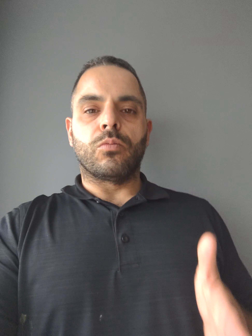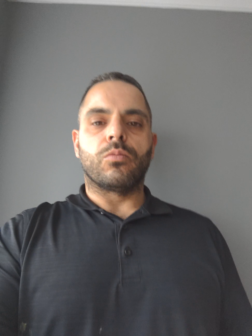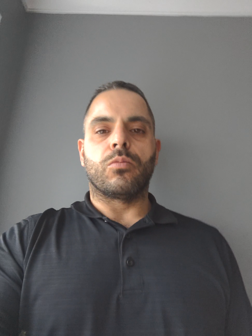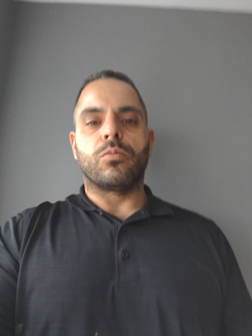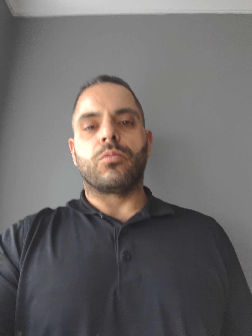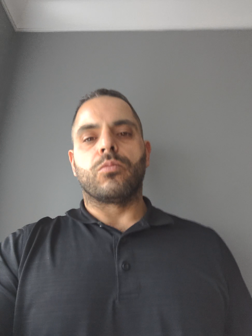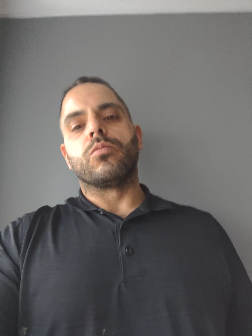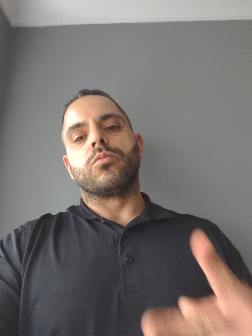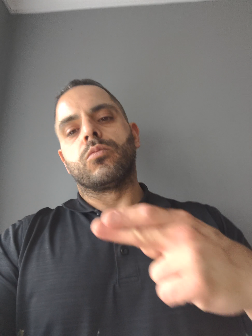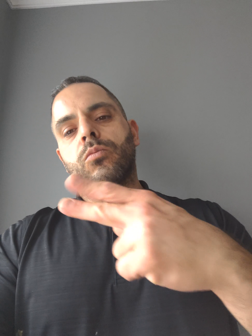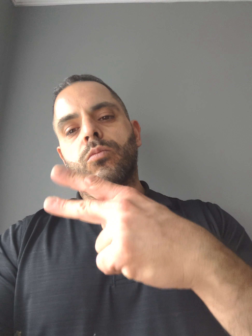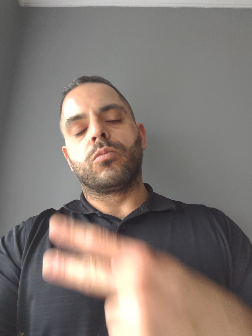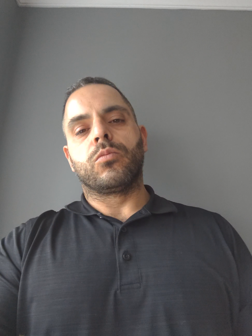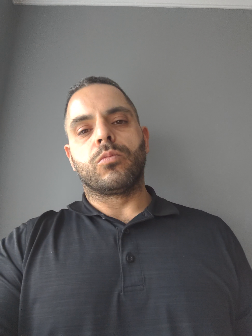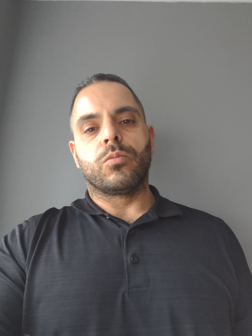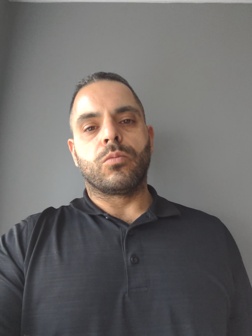scissors